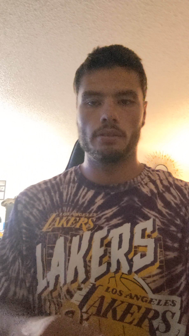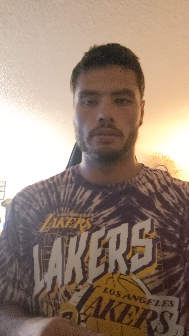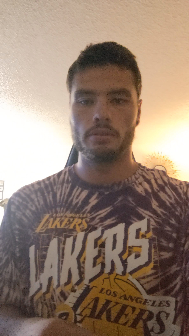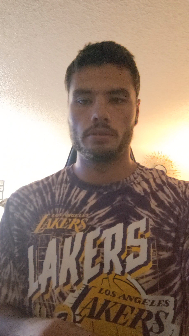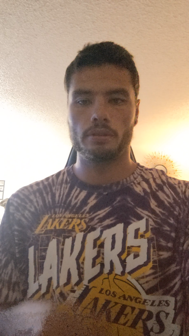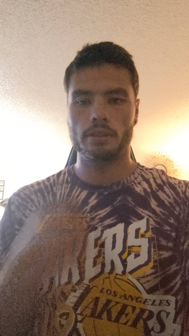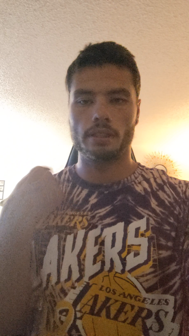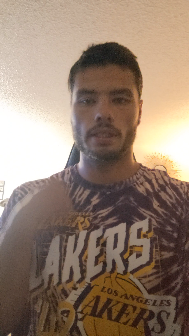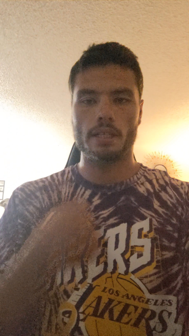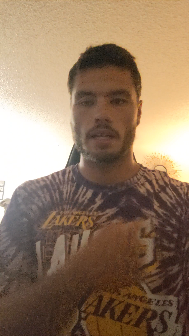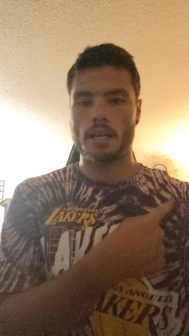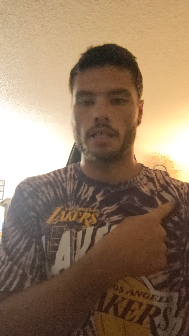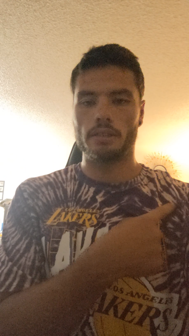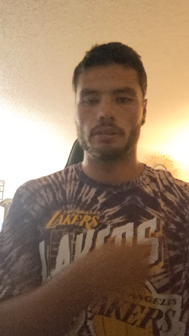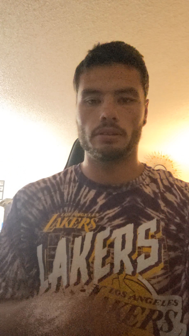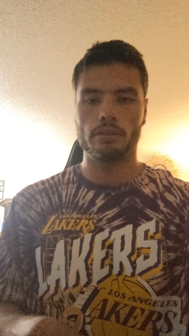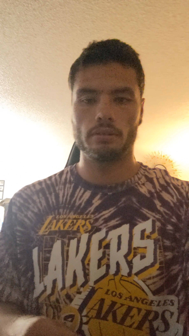necklace